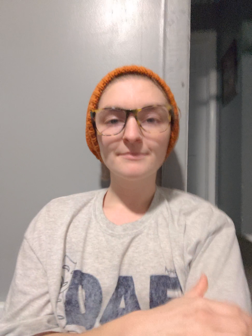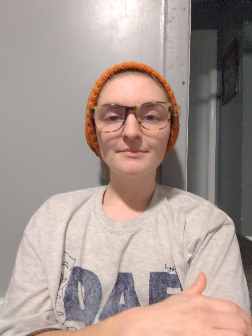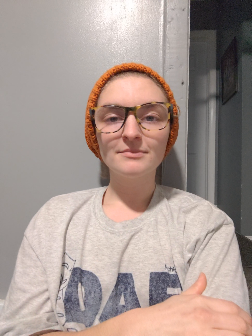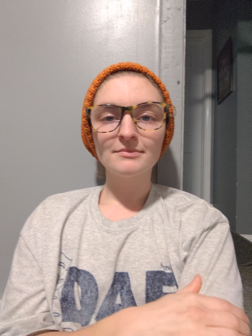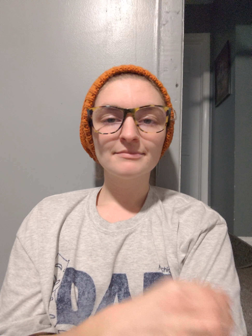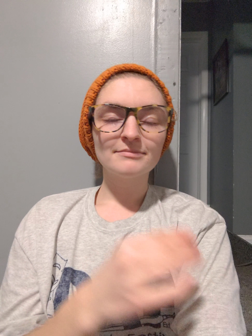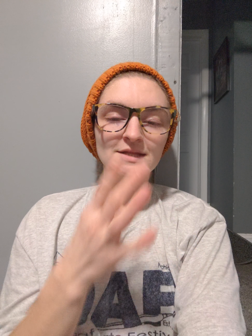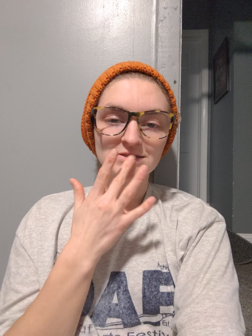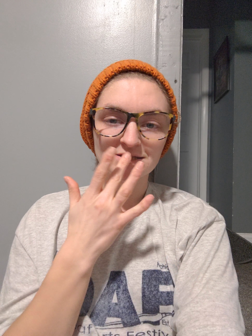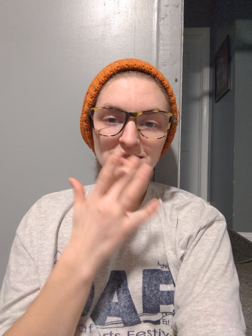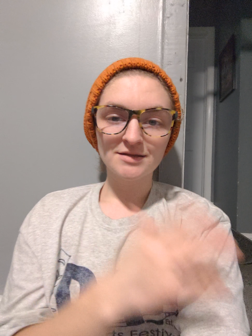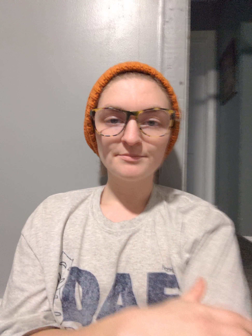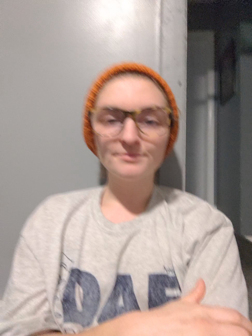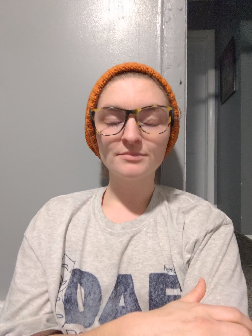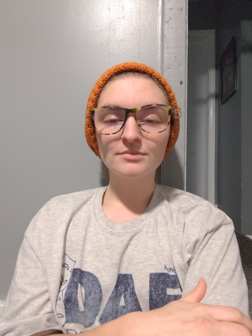taste